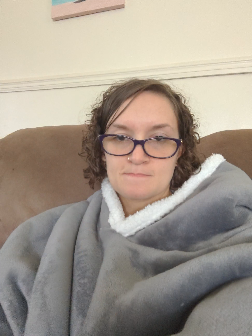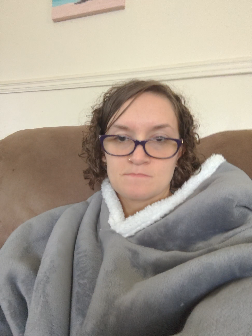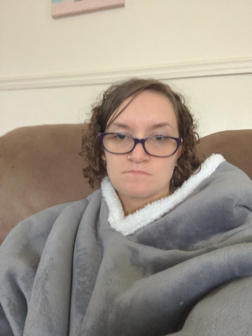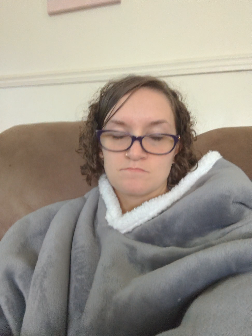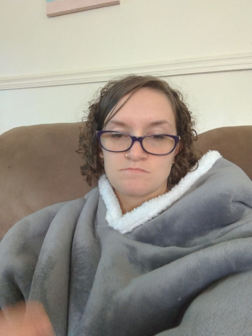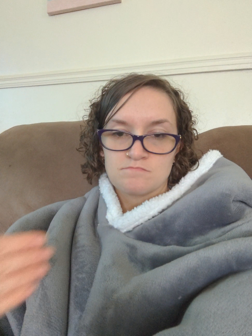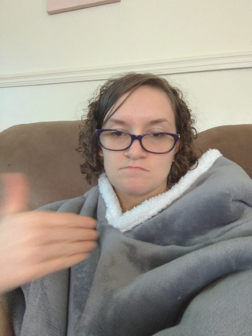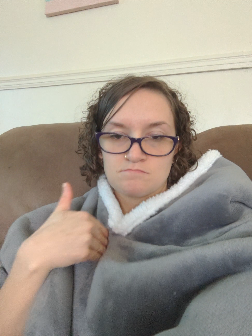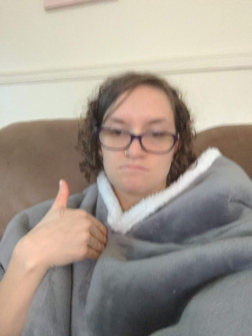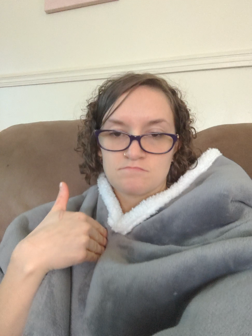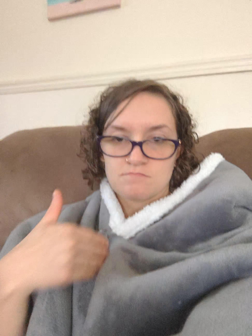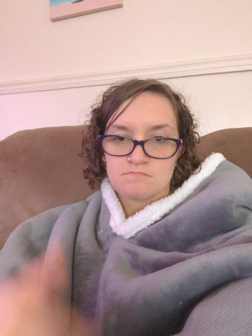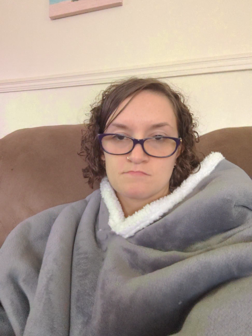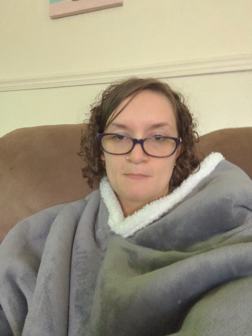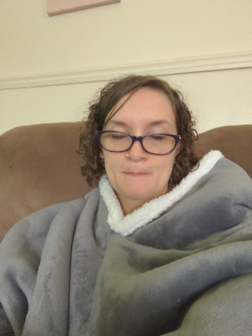have